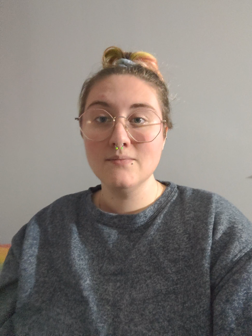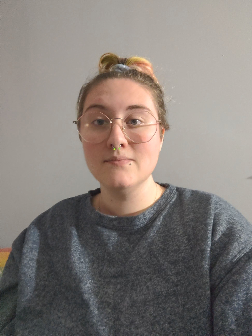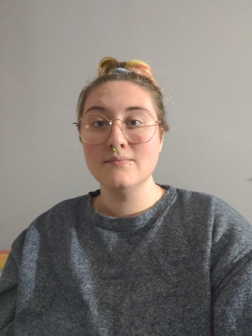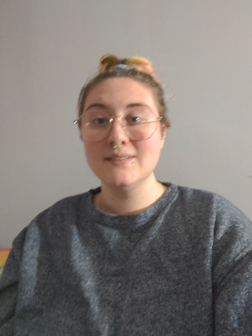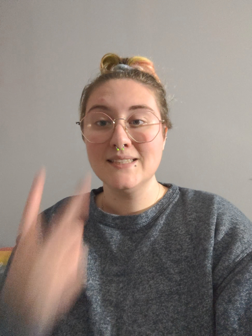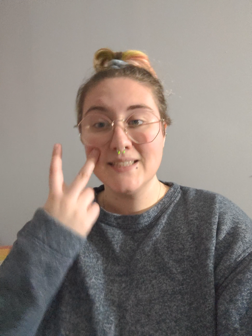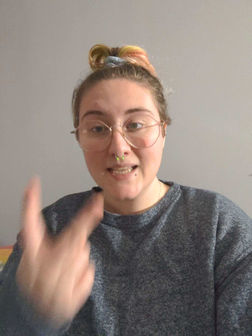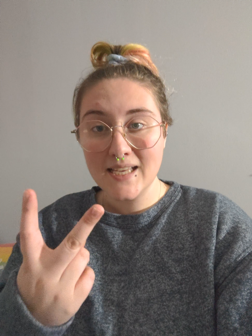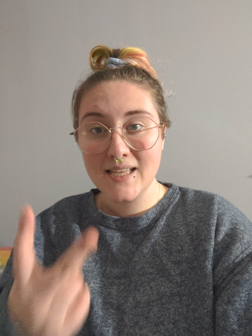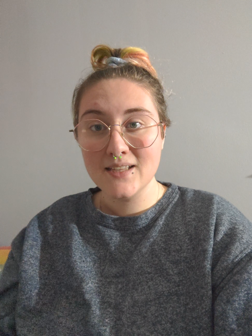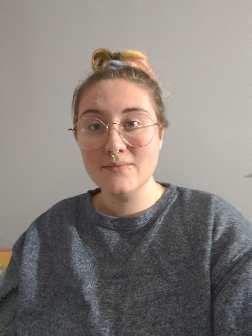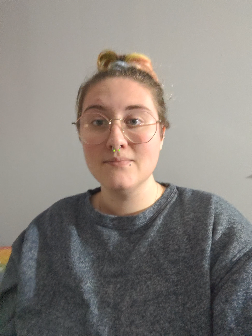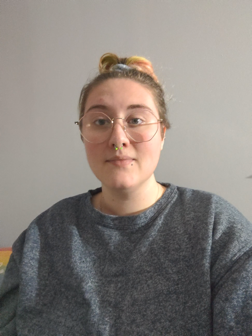see